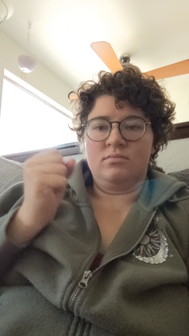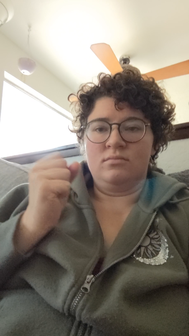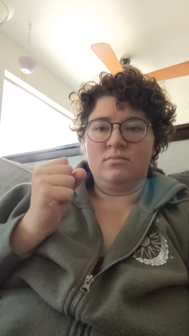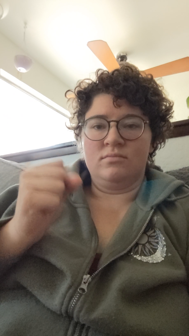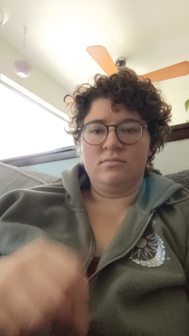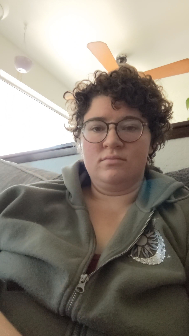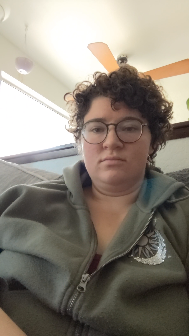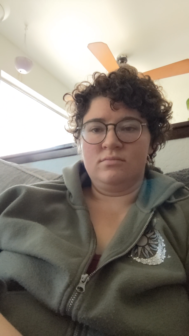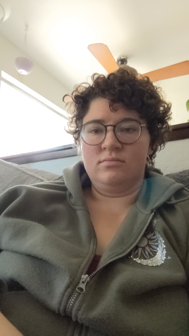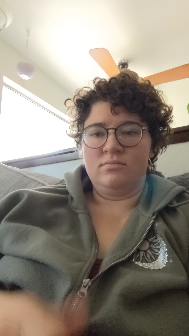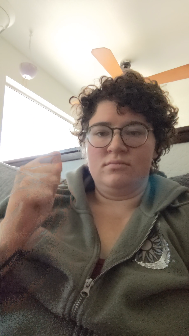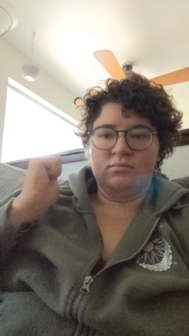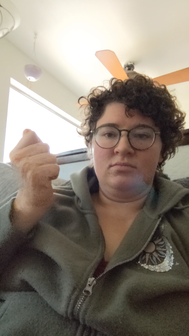bat